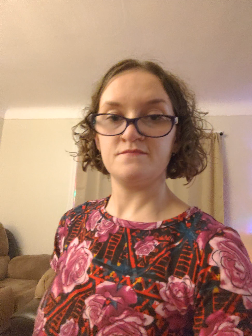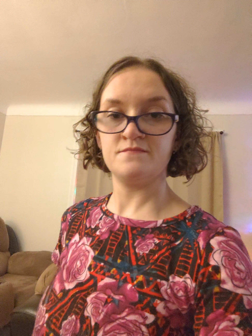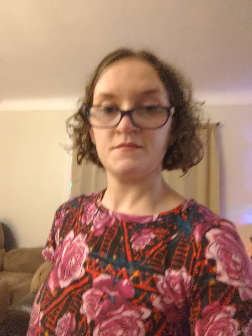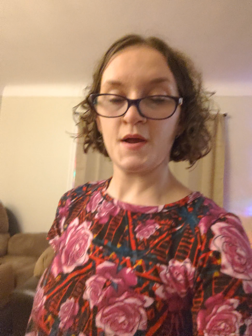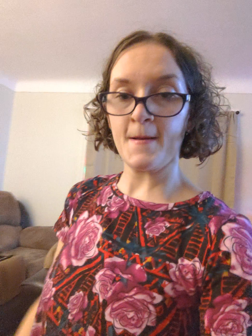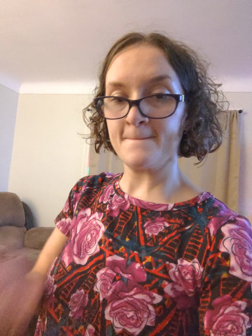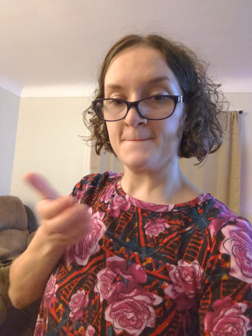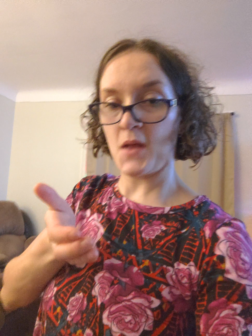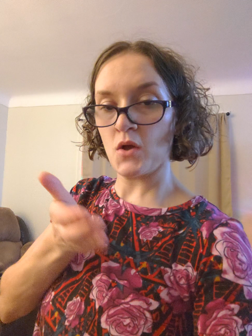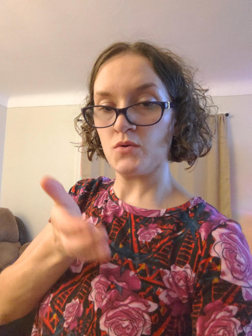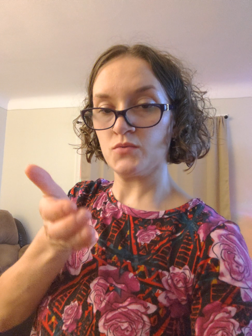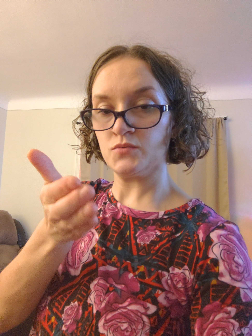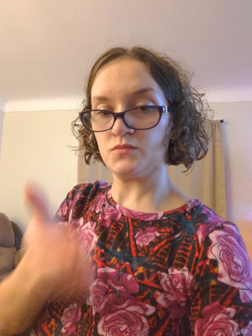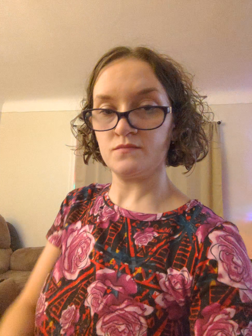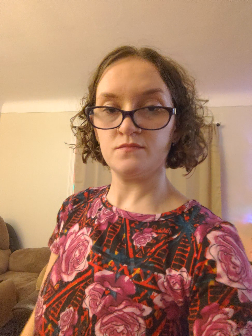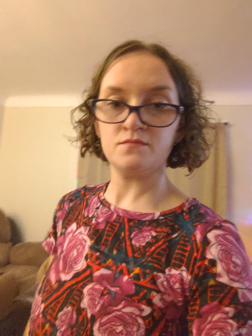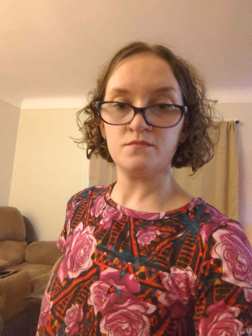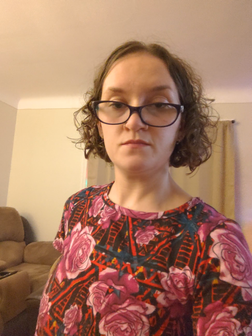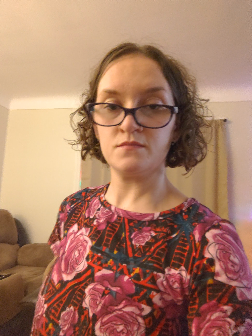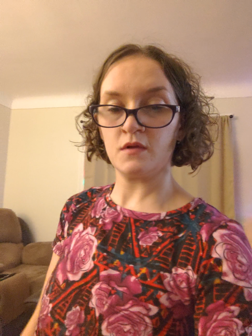boat